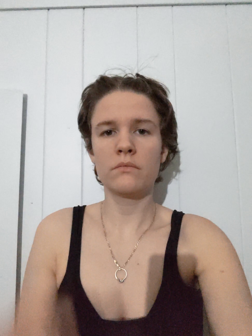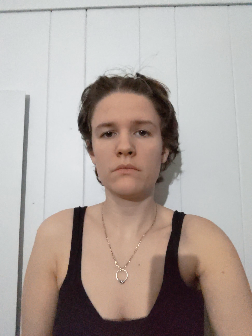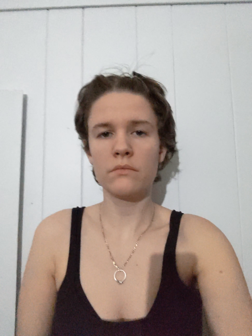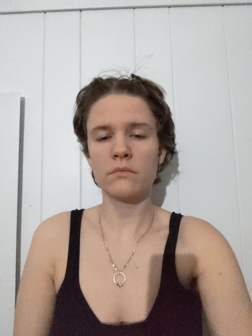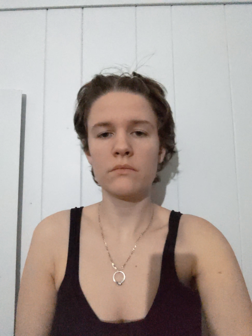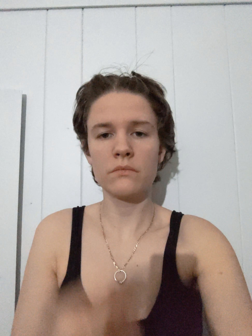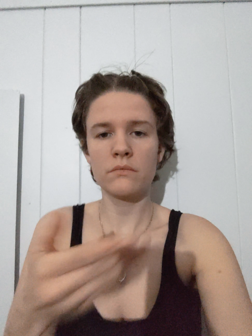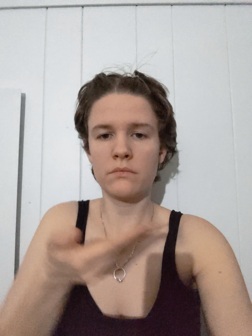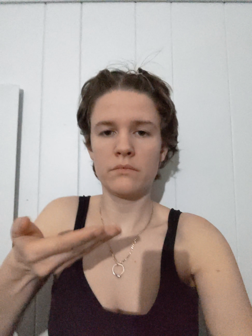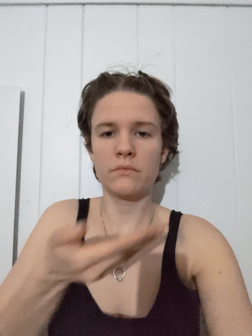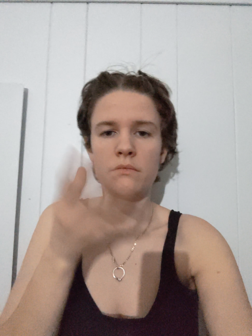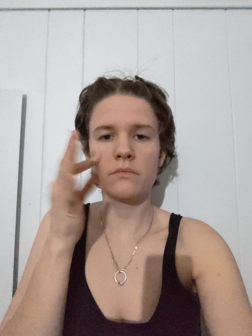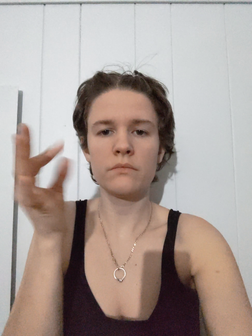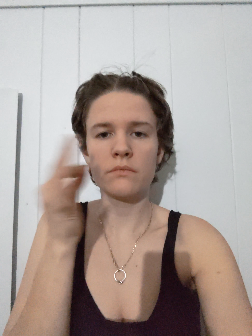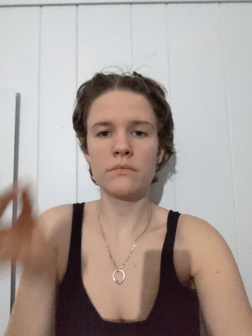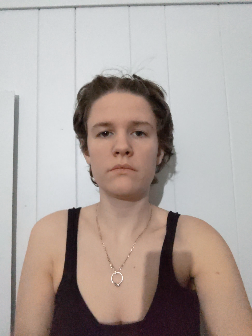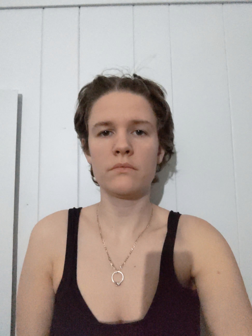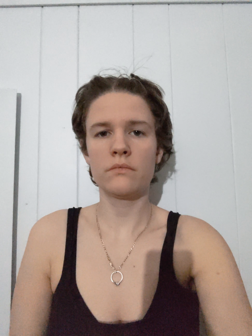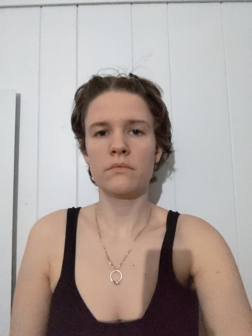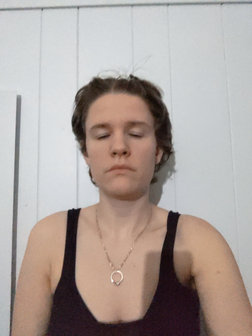kitty